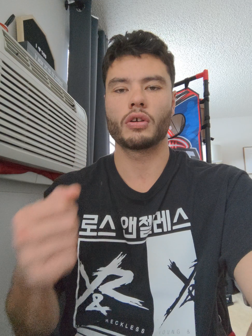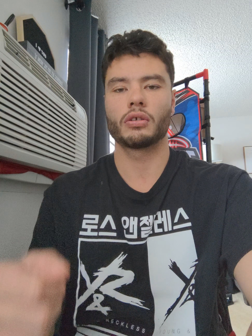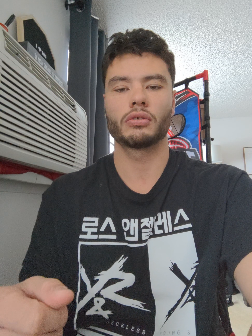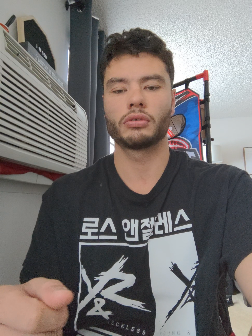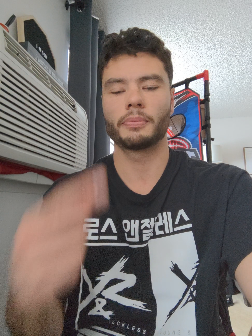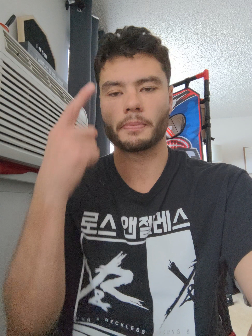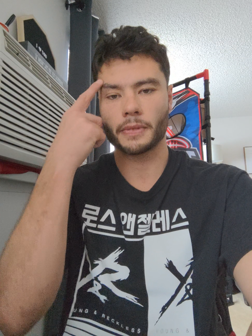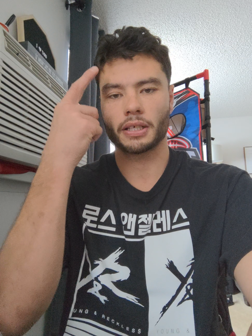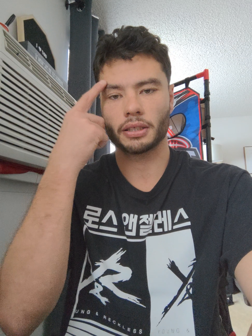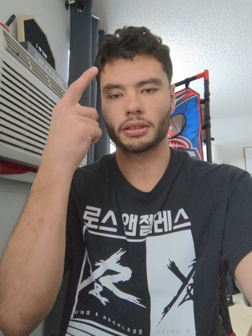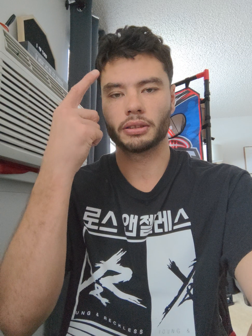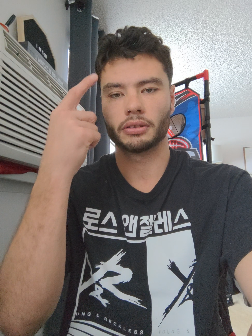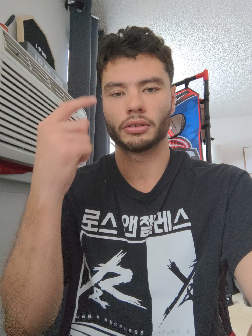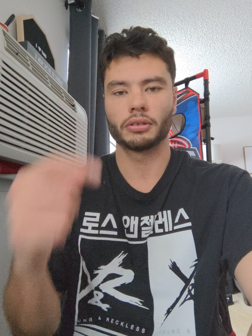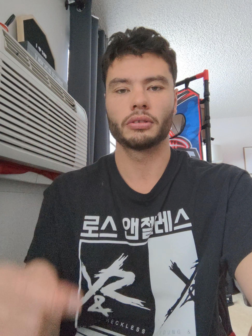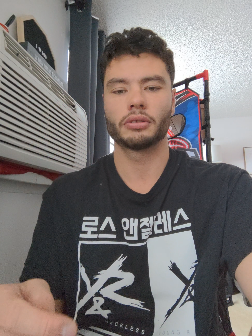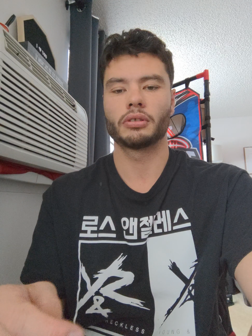penny